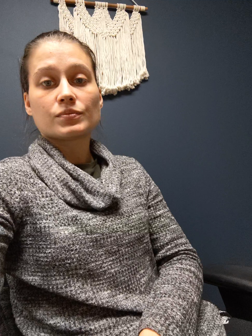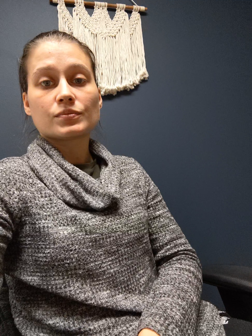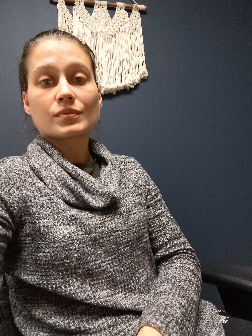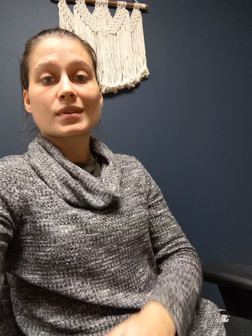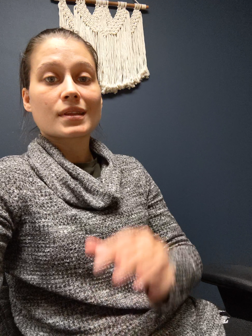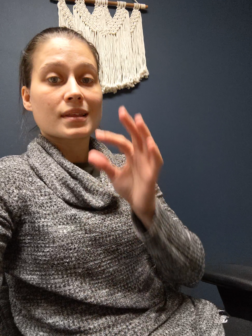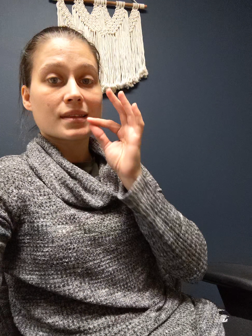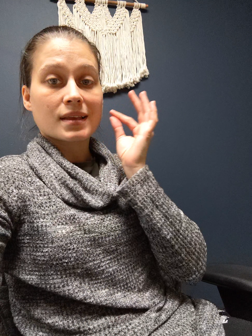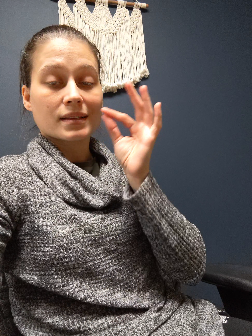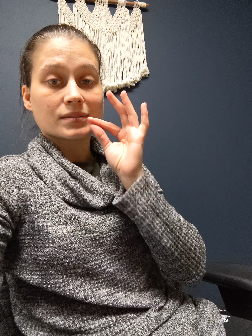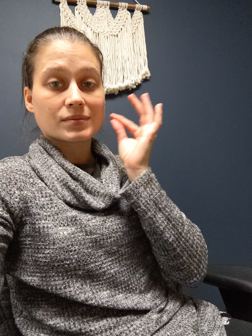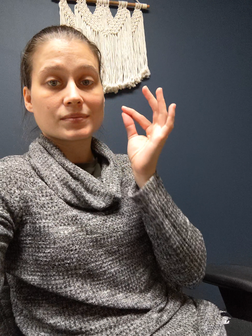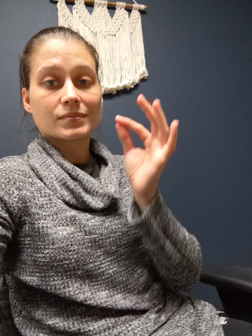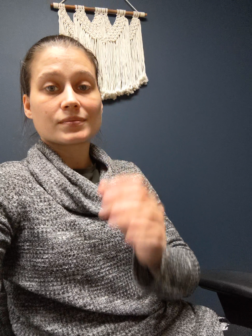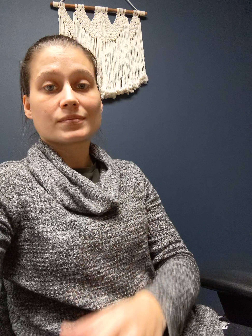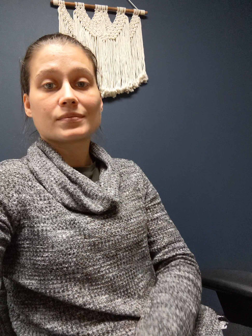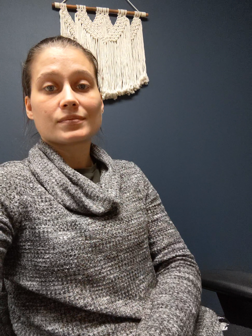cat